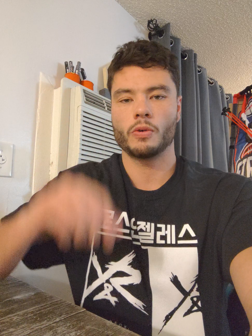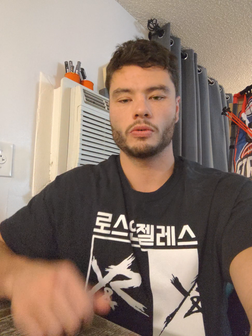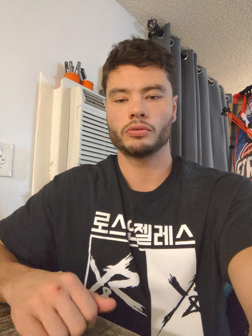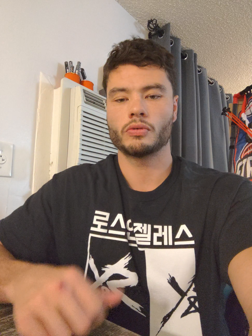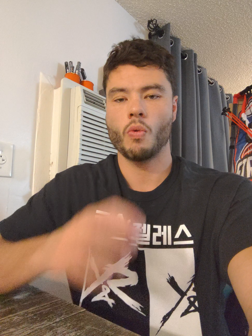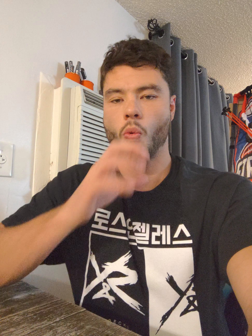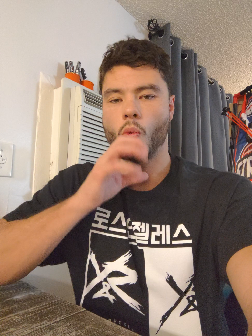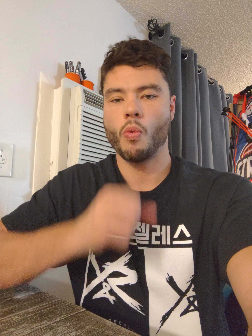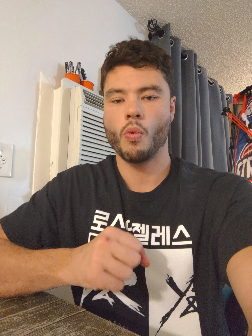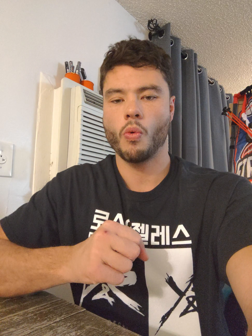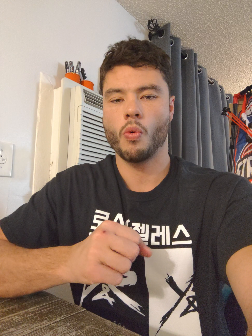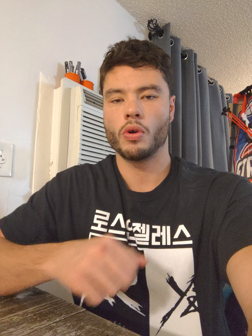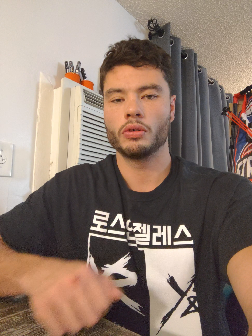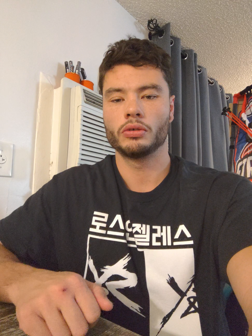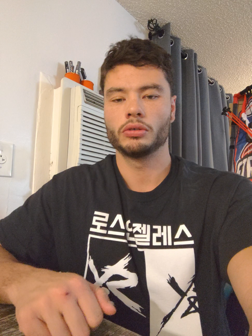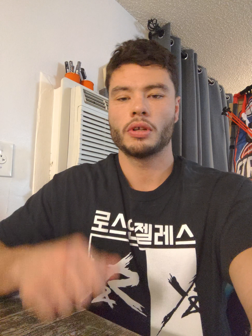old